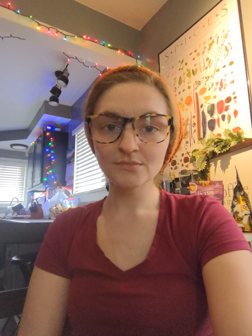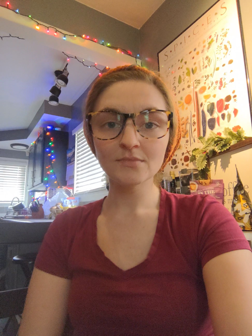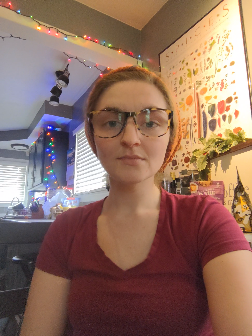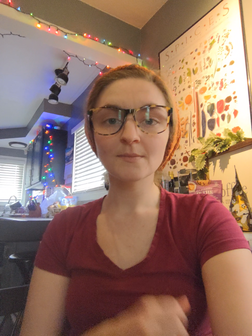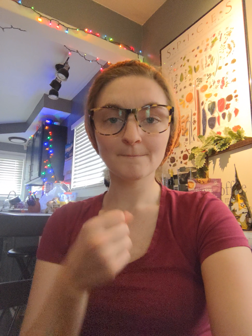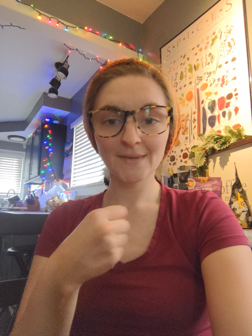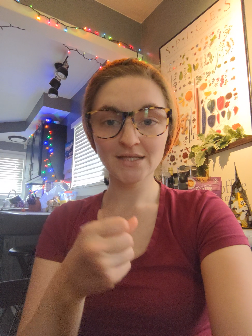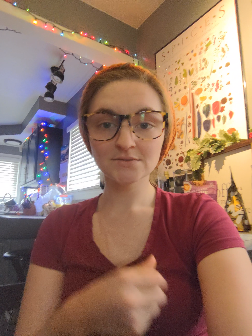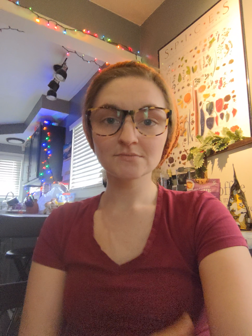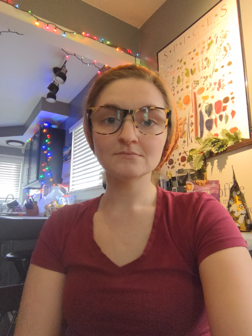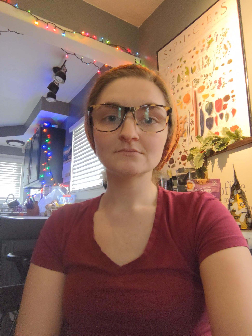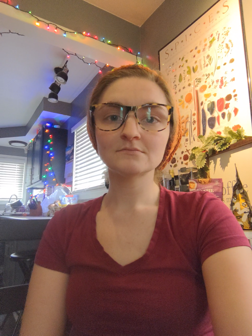make